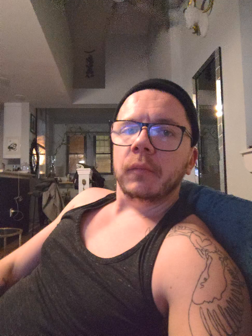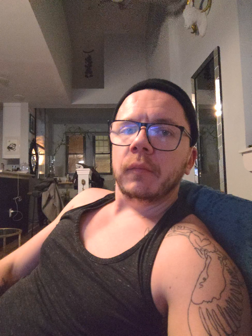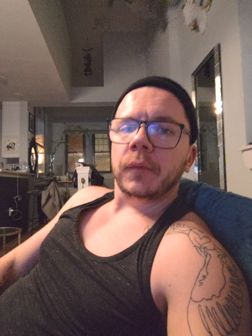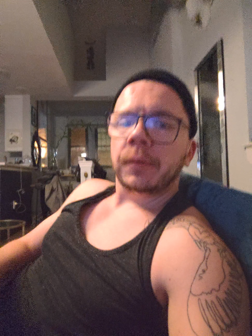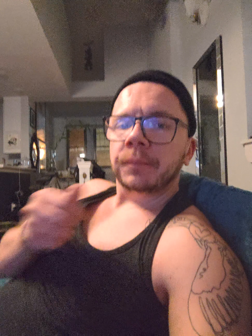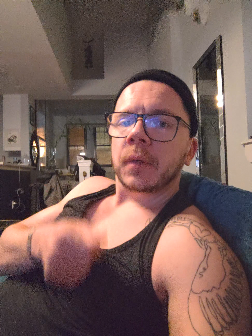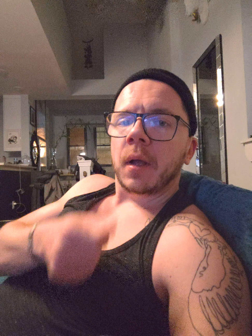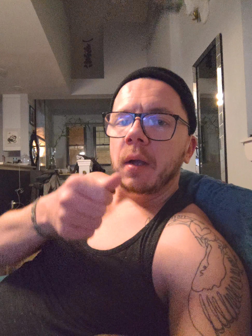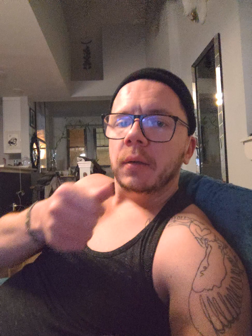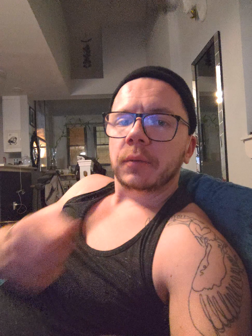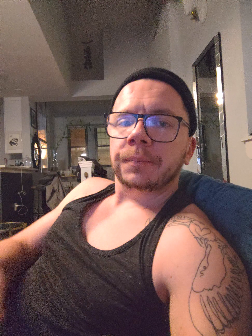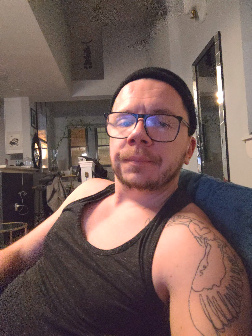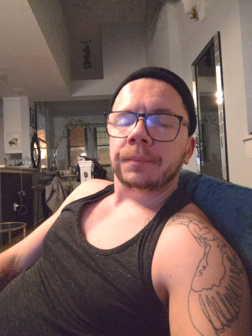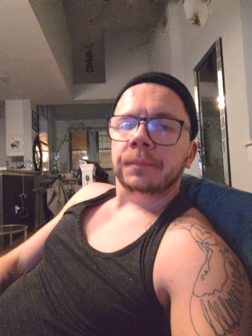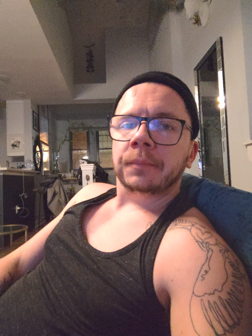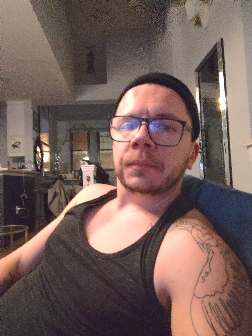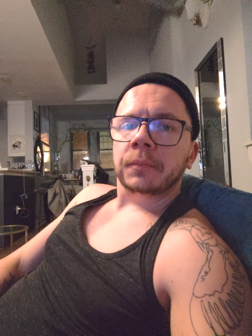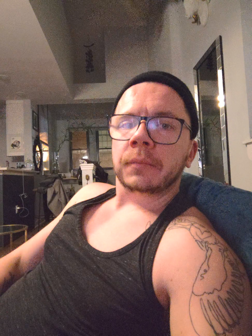hide